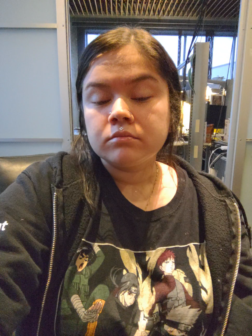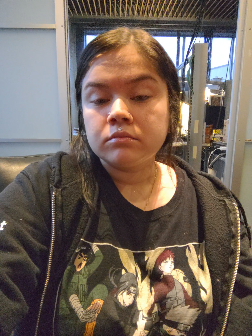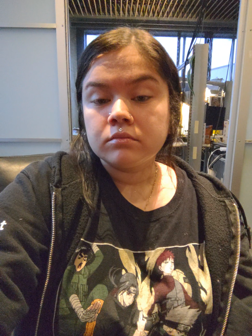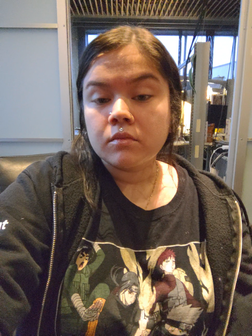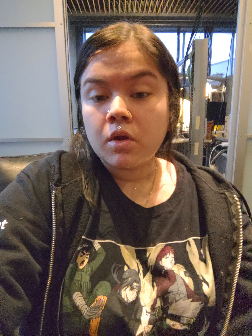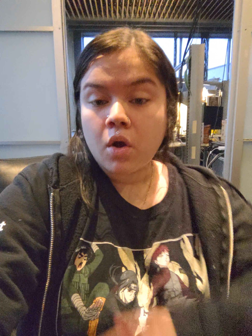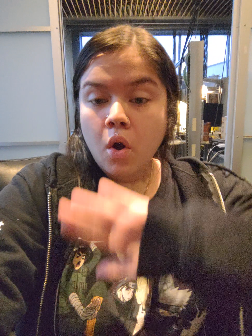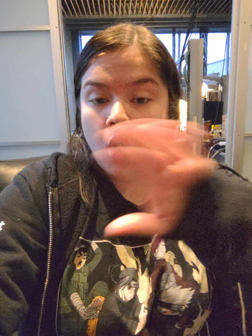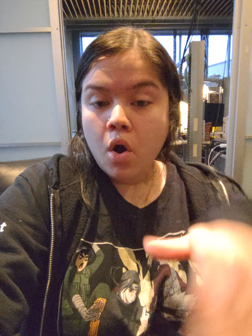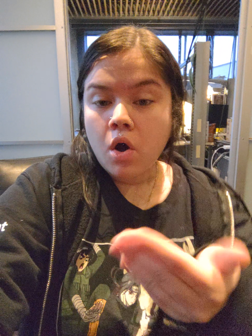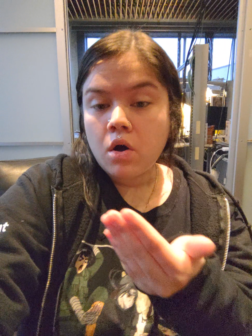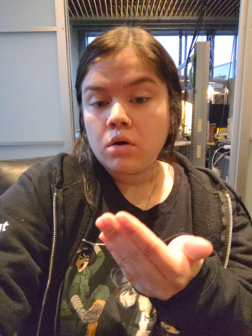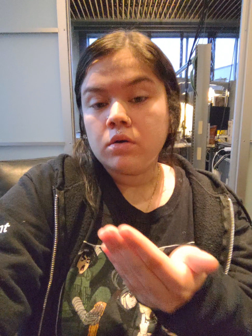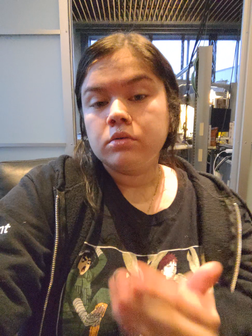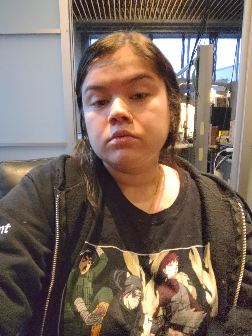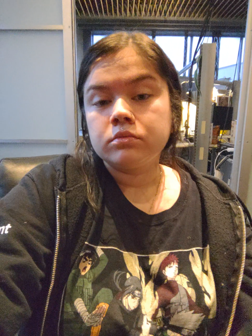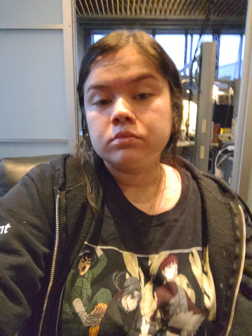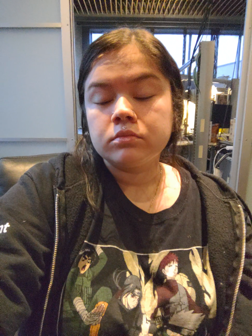all